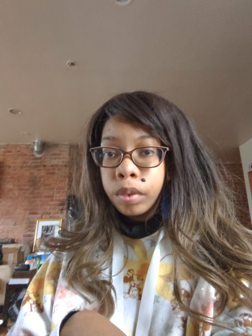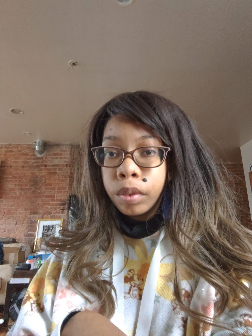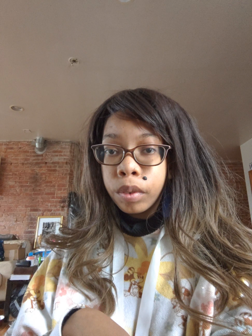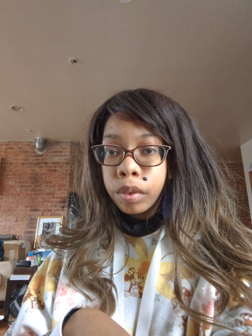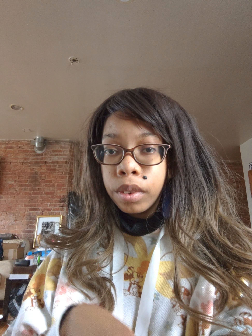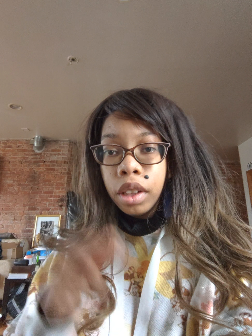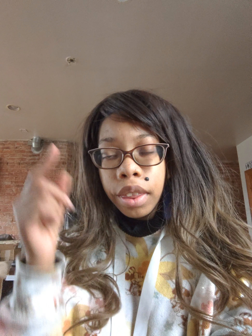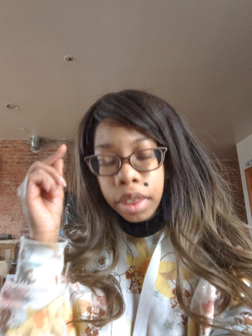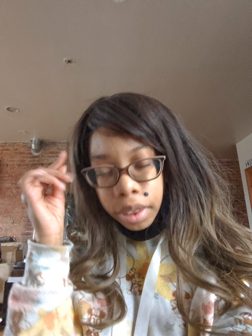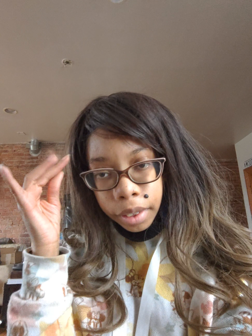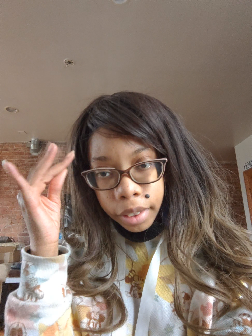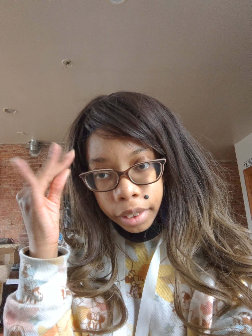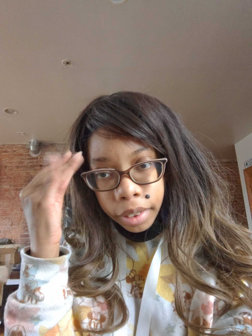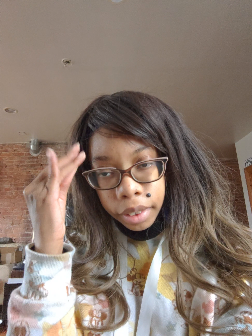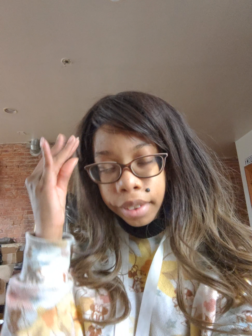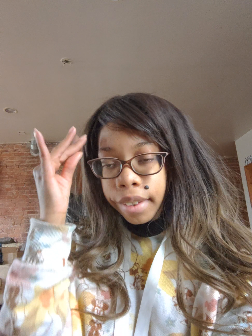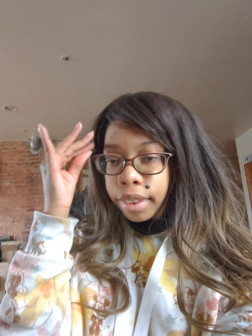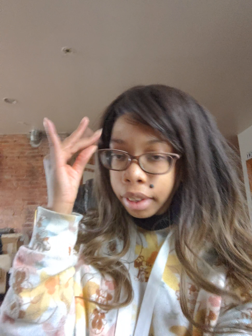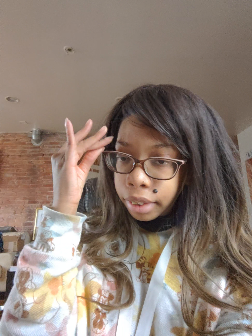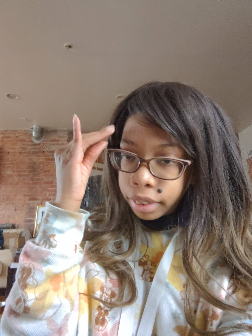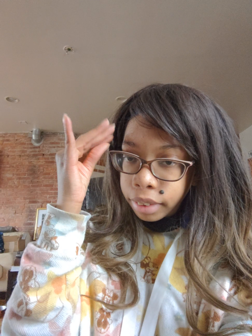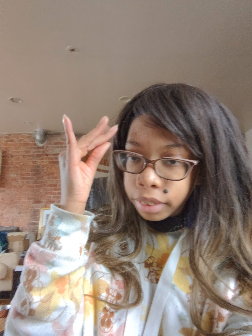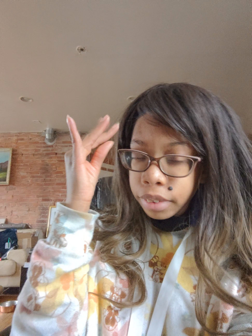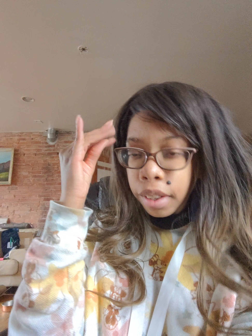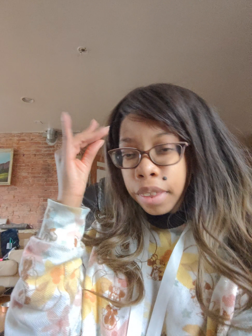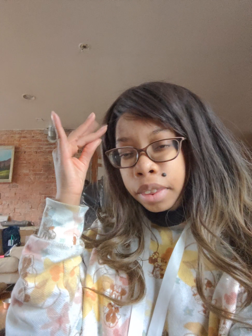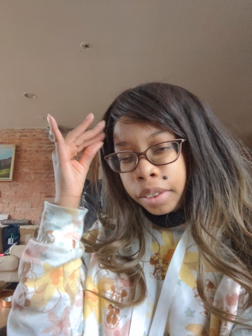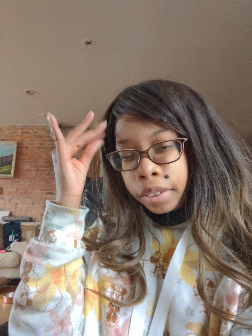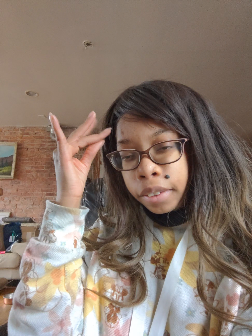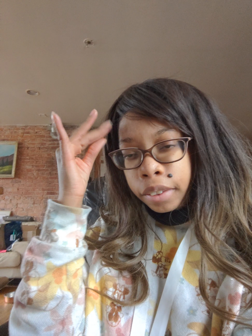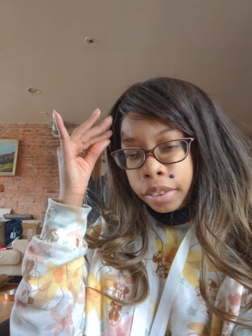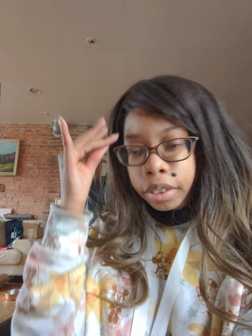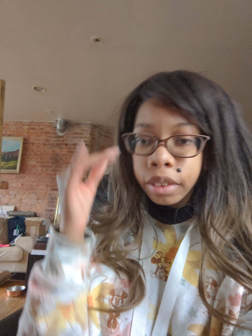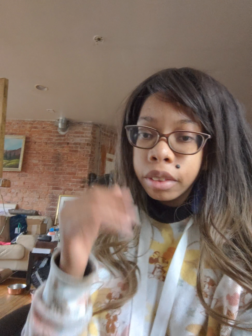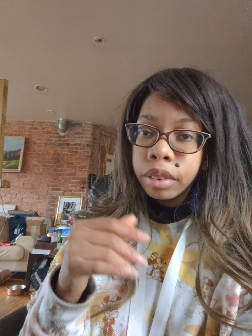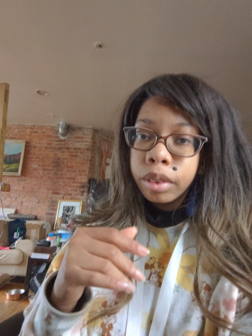think